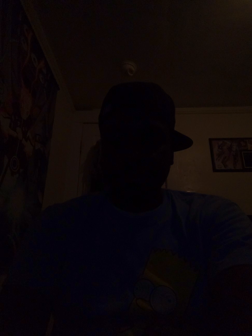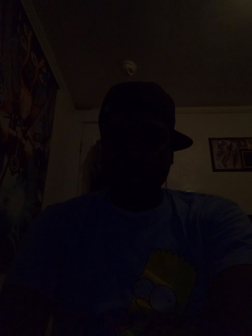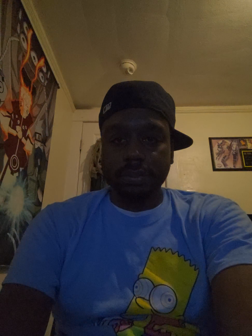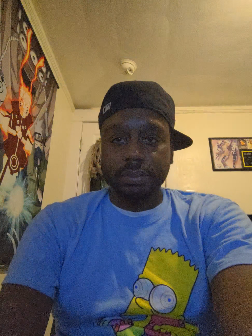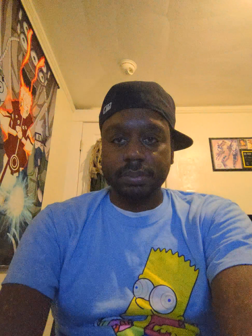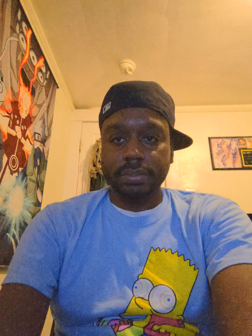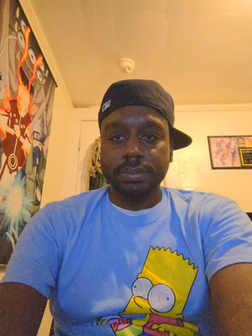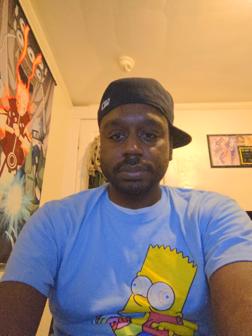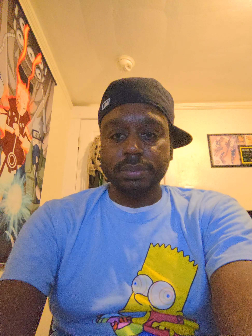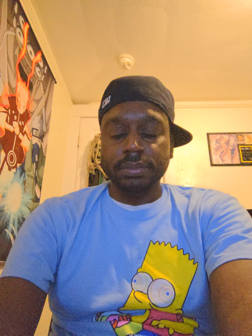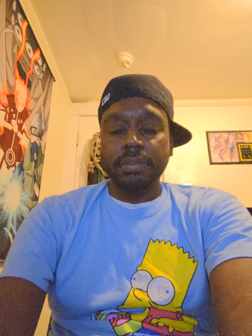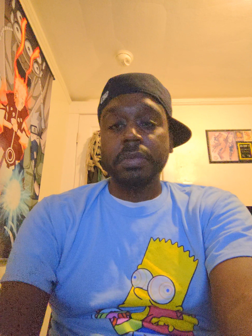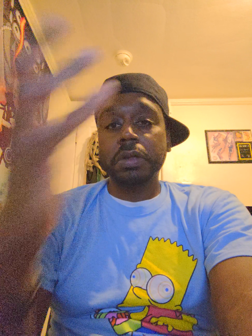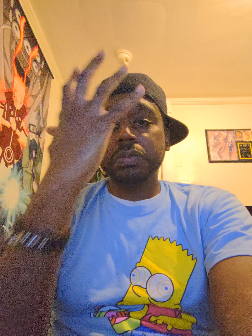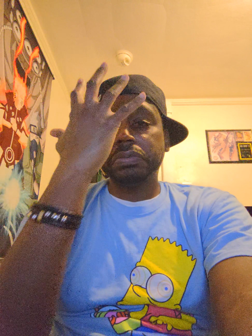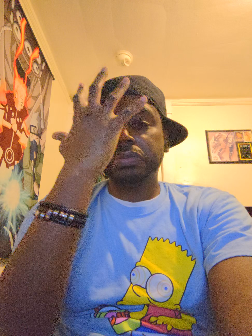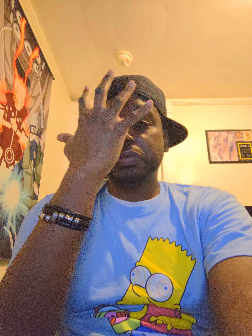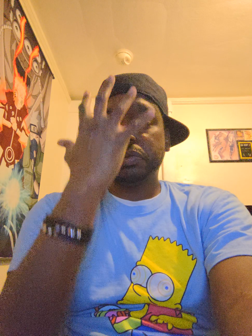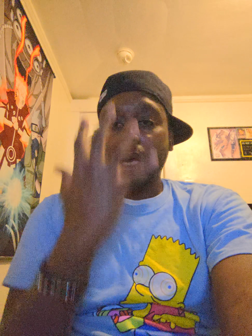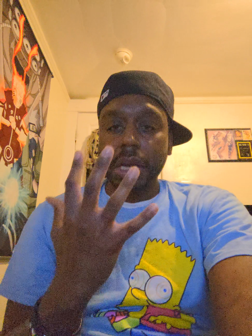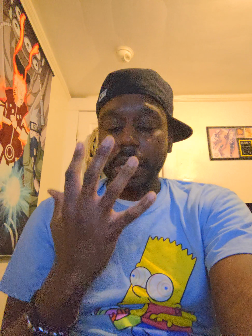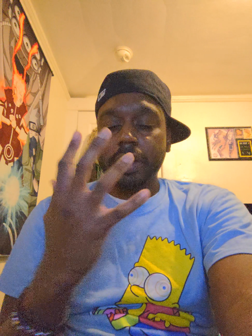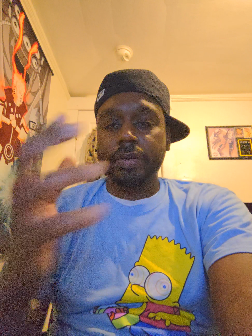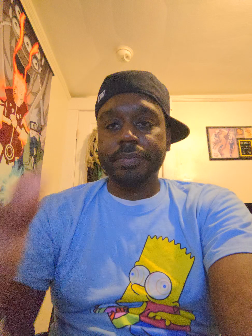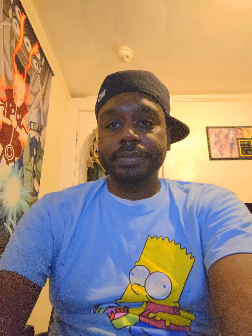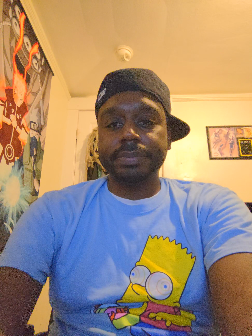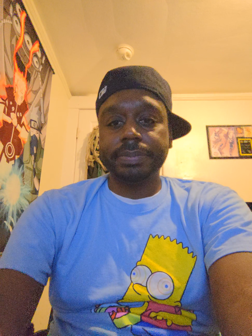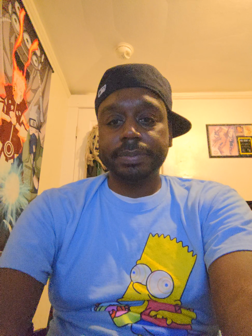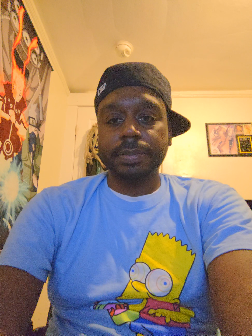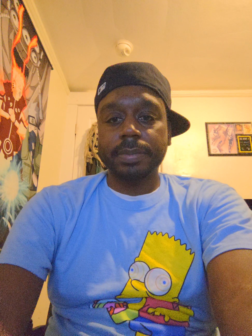sad